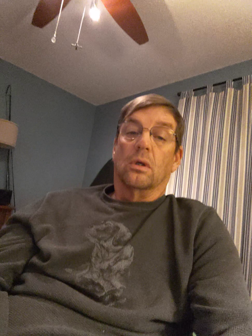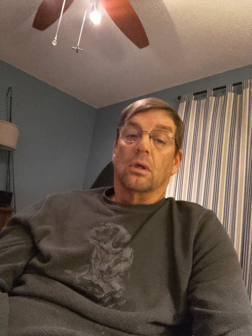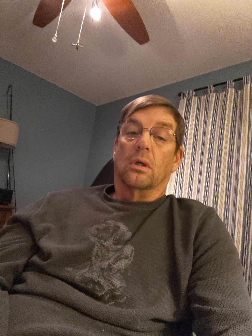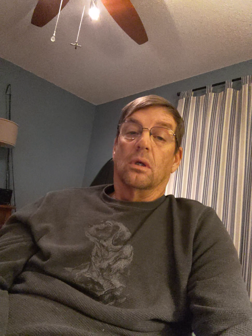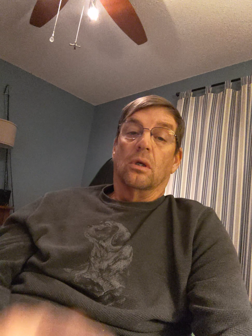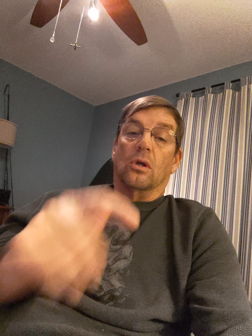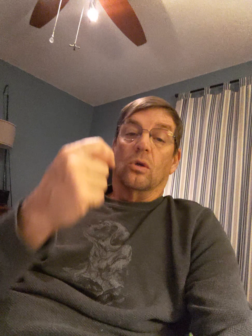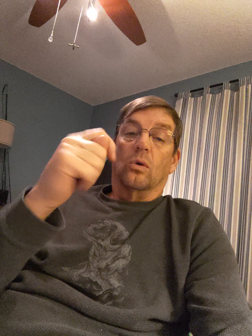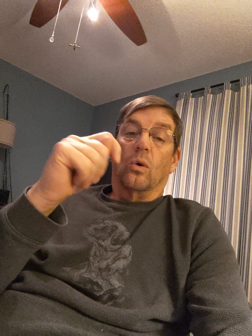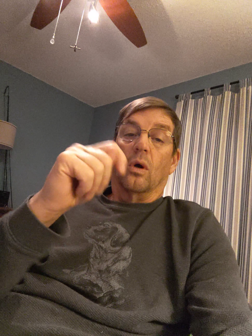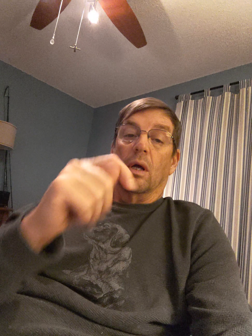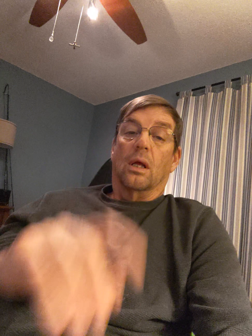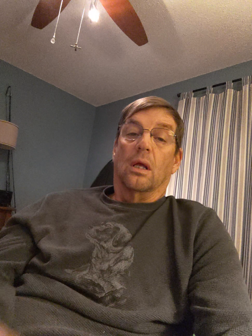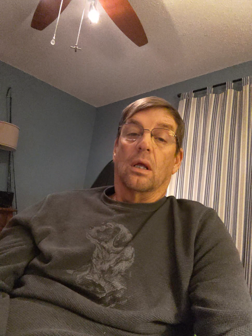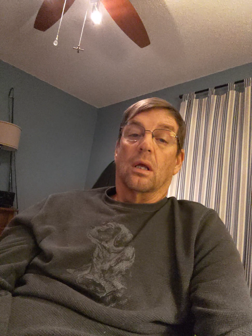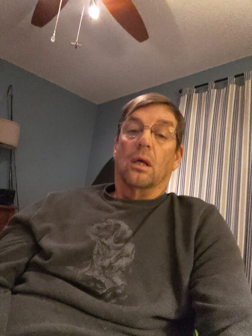toy